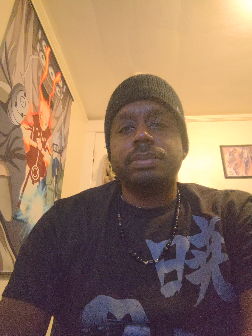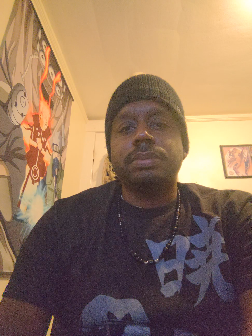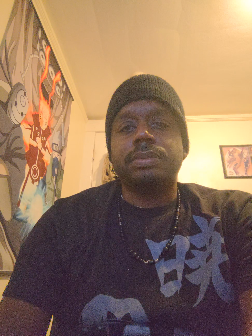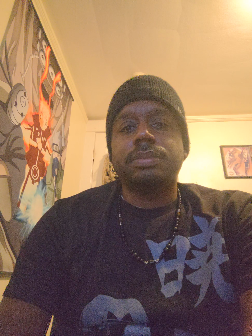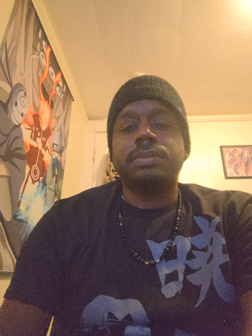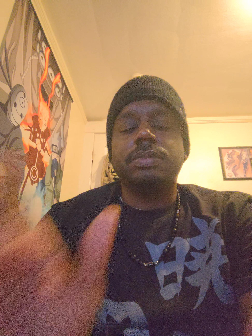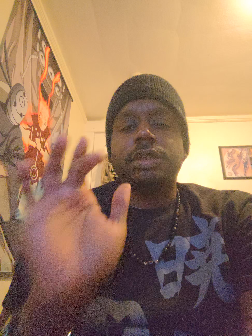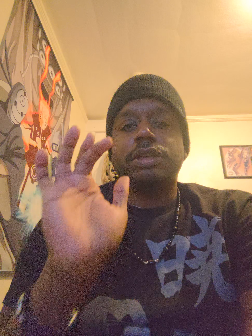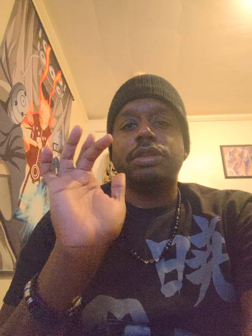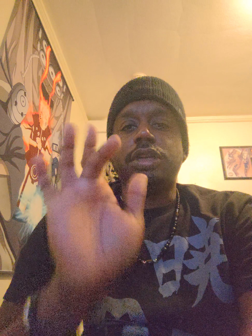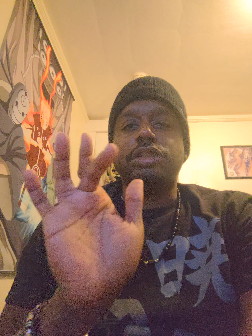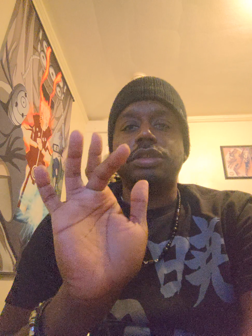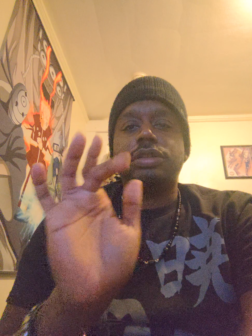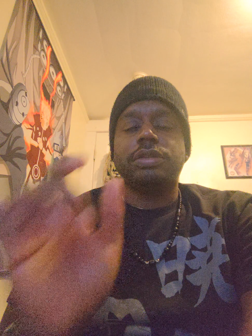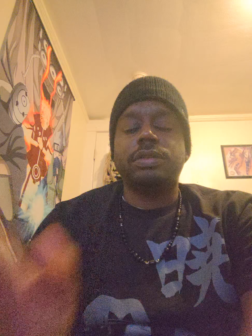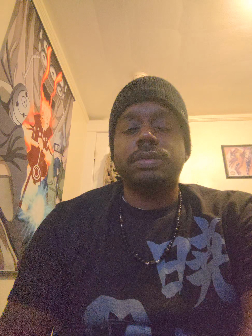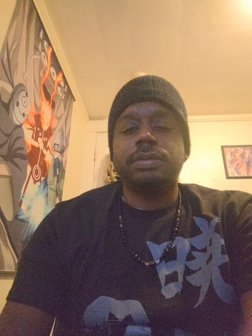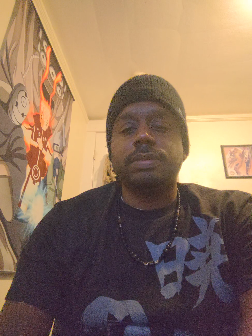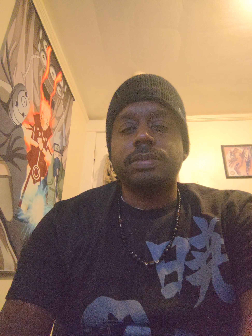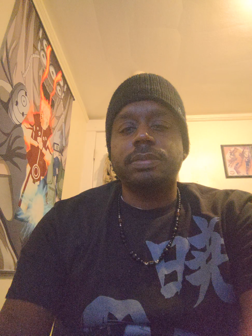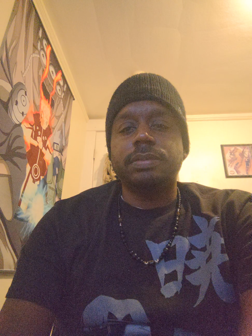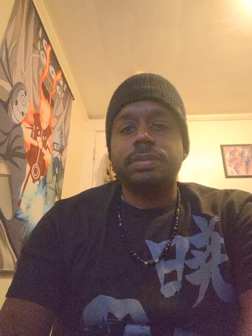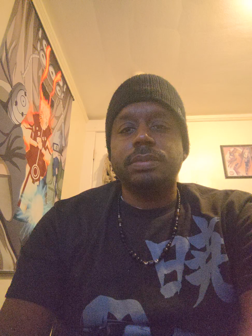touch